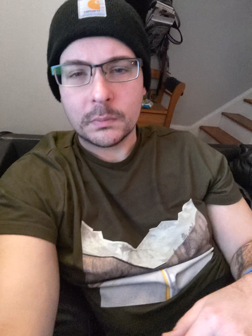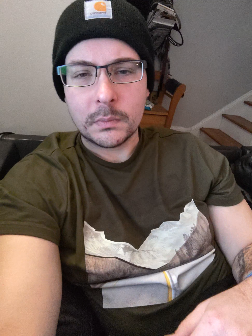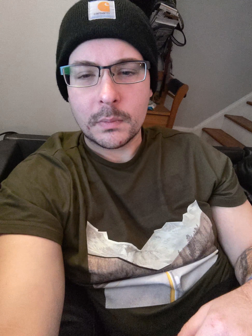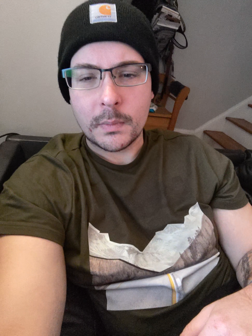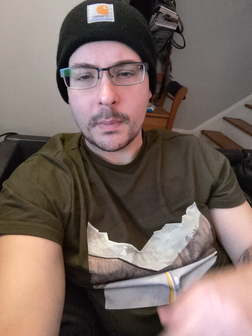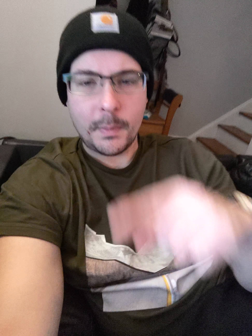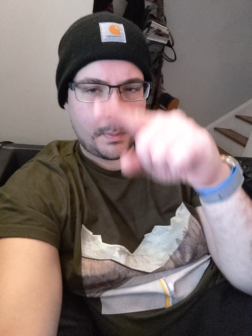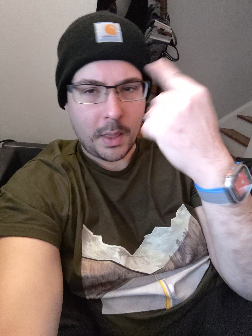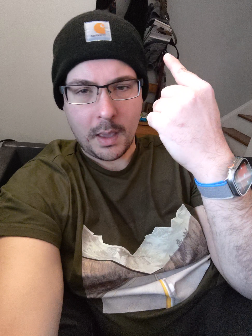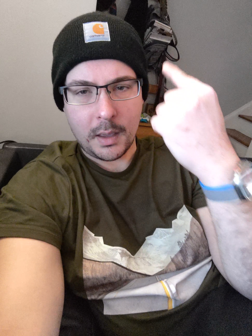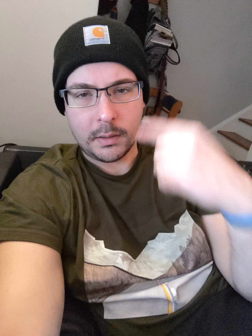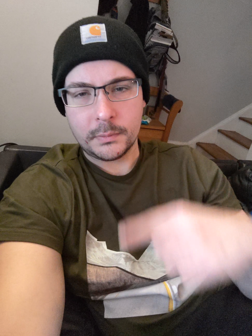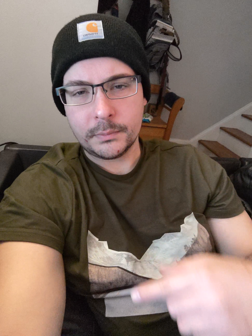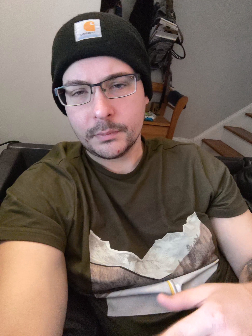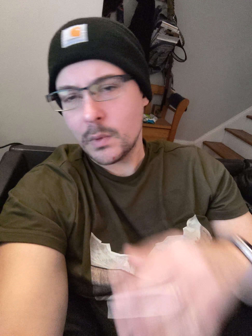black